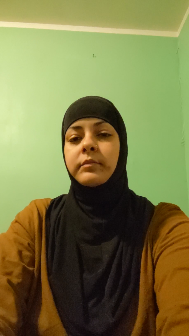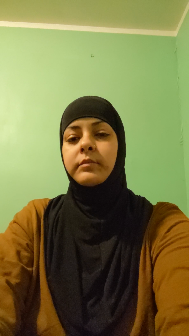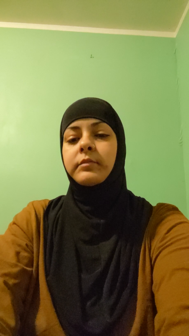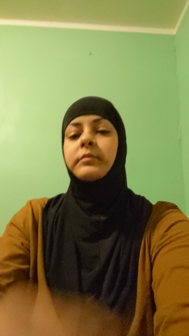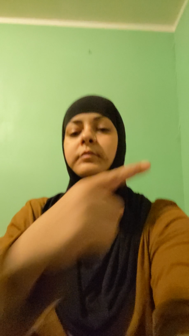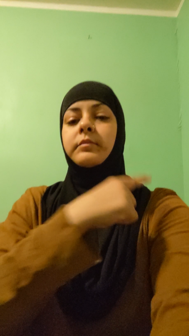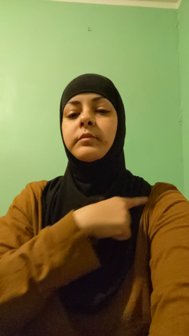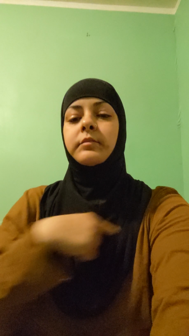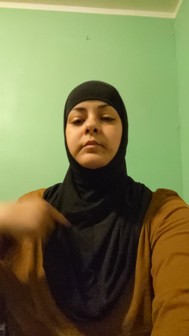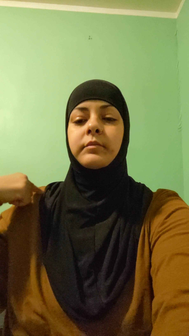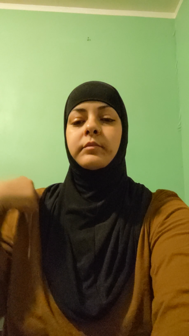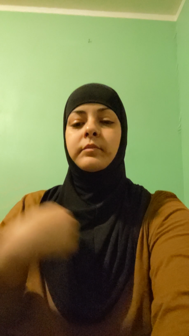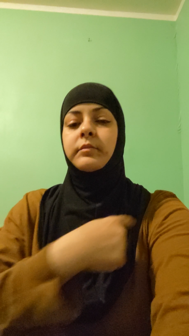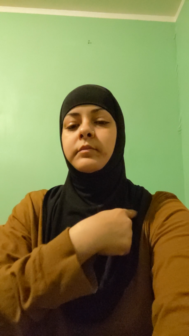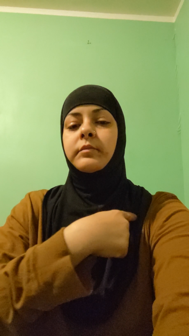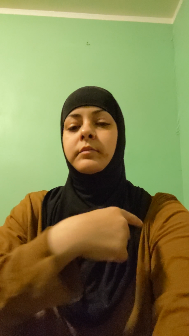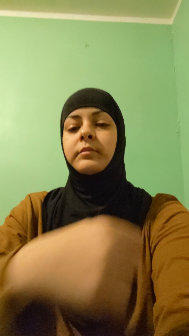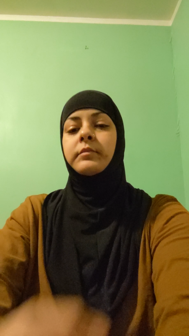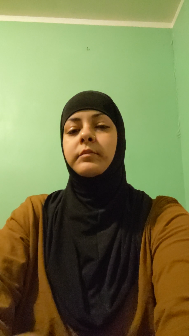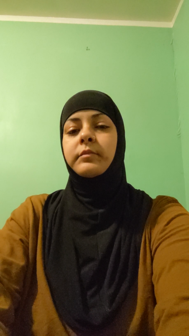bib